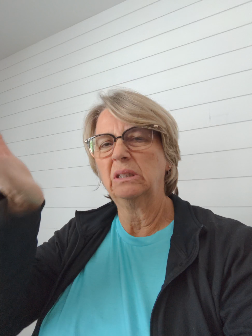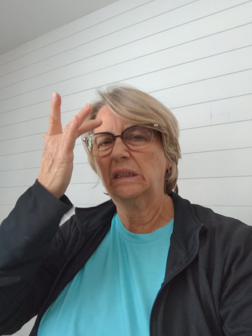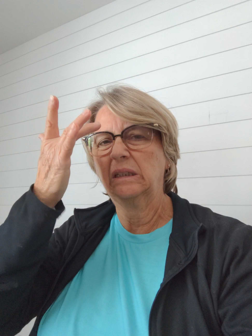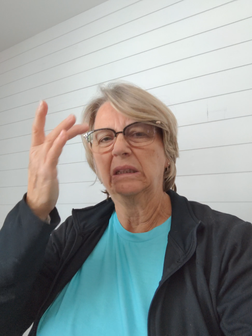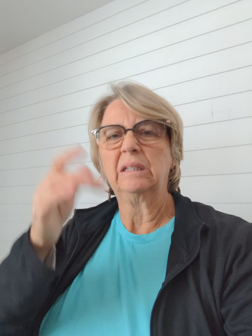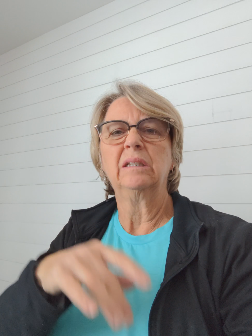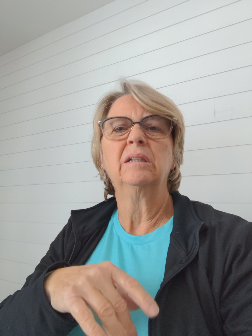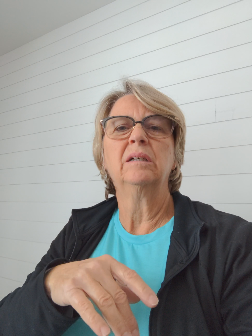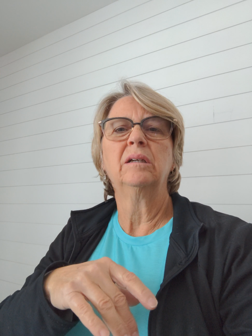sick